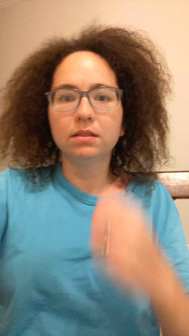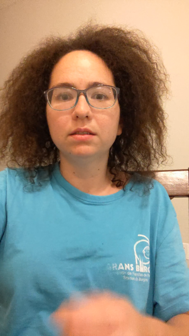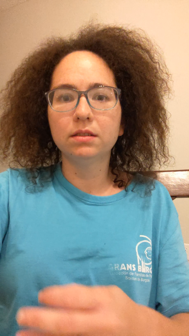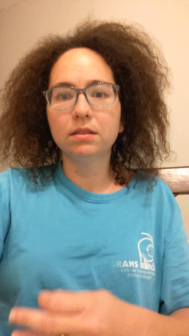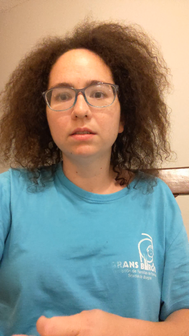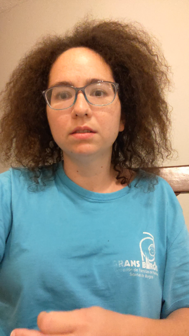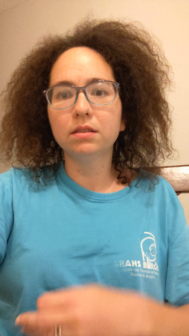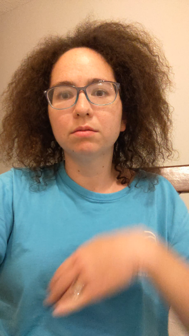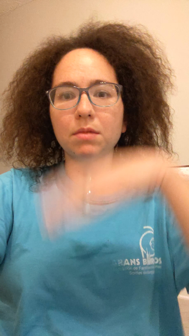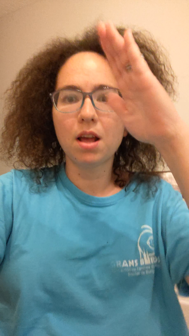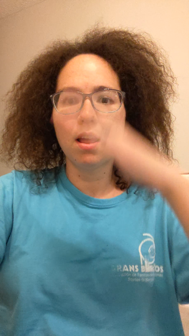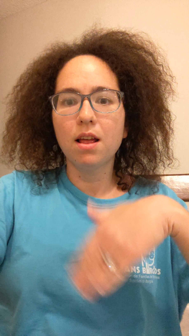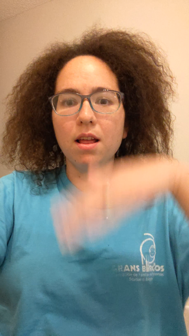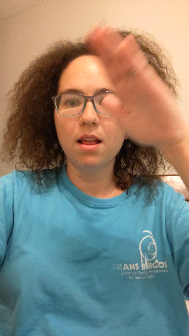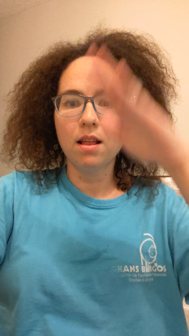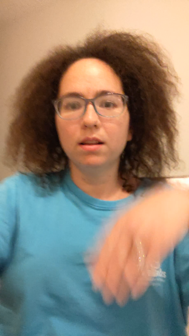paint